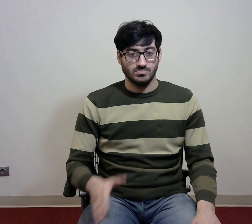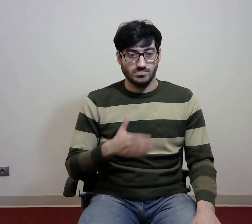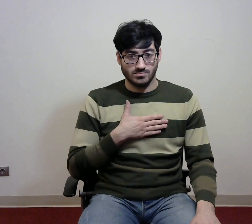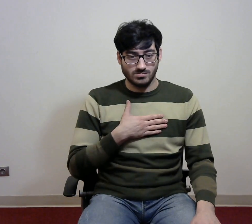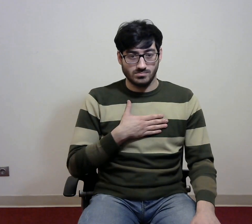mən